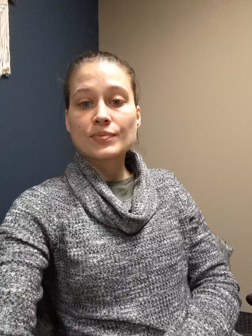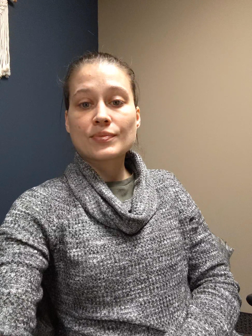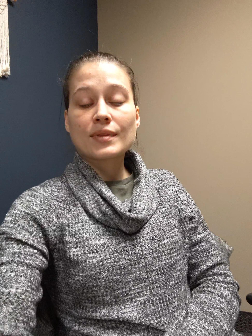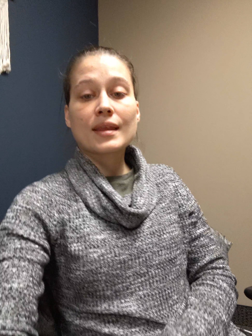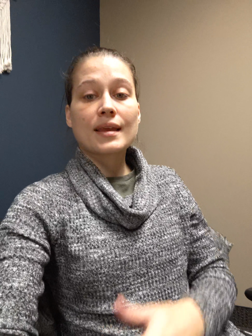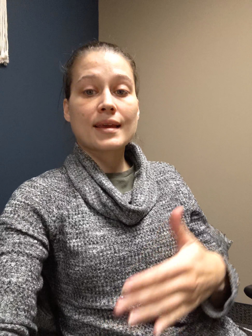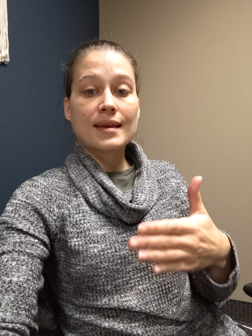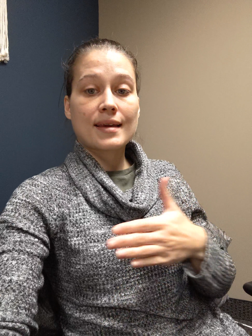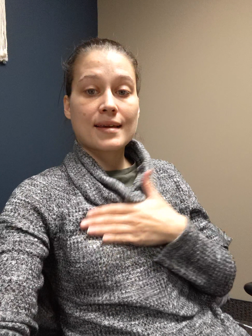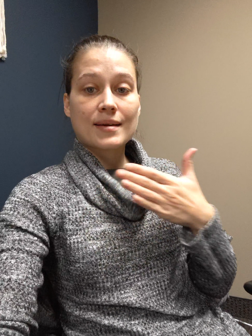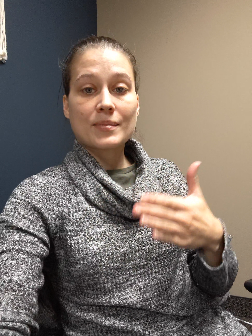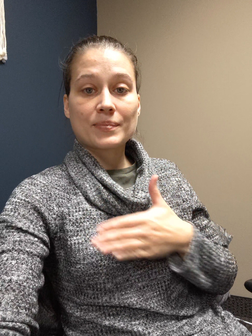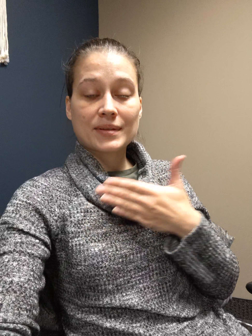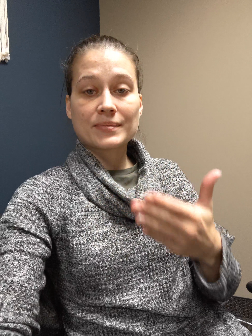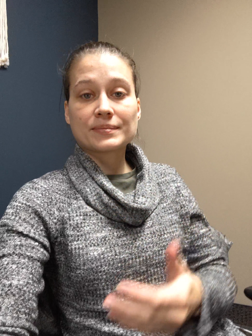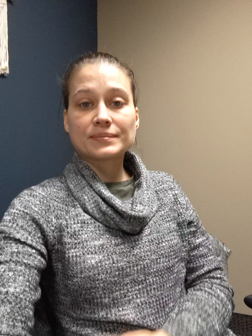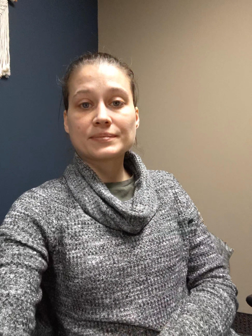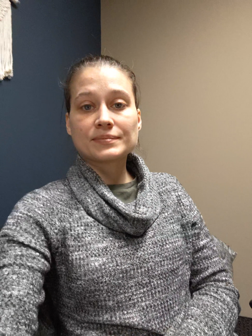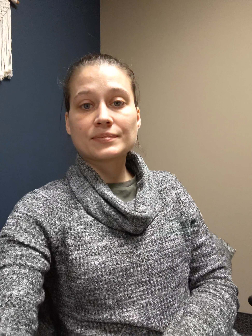happy